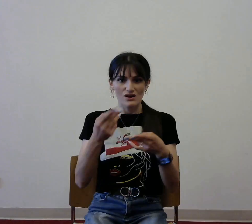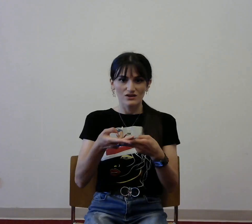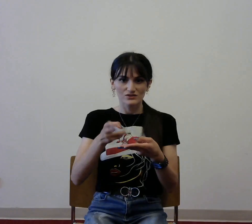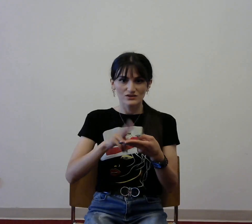üçün